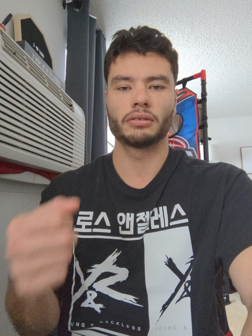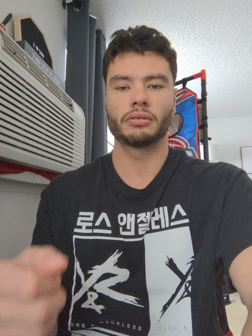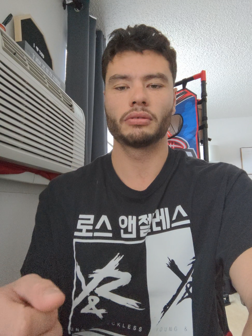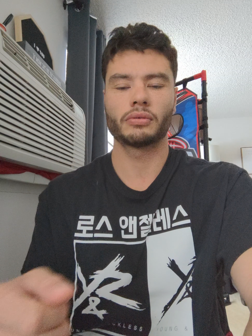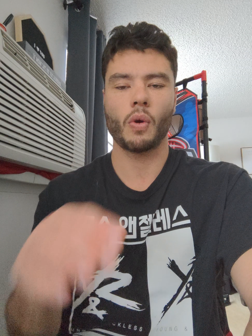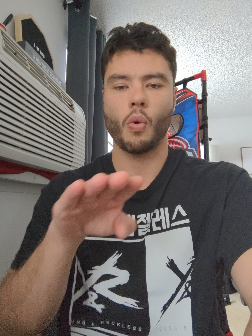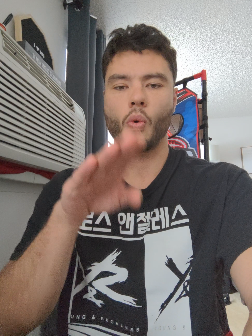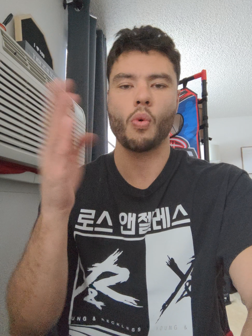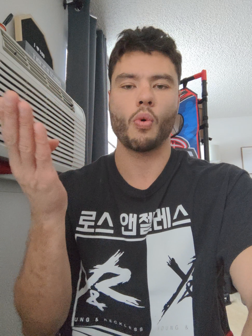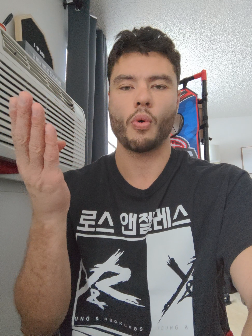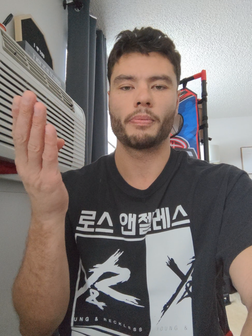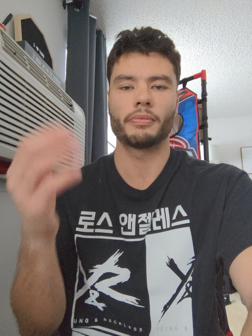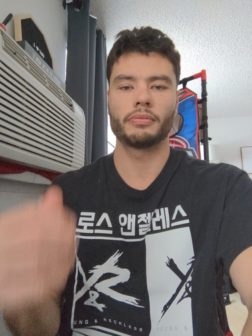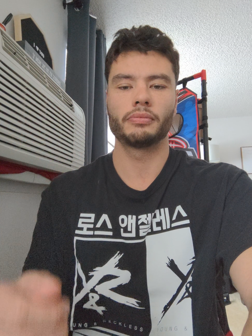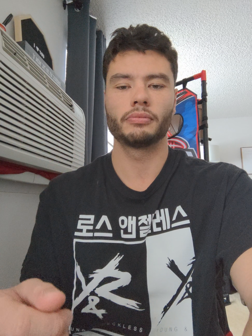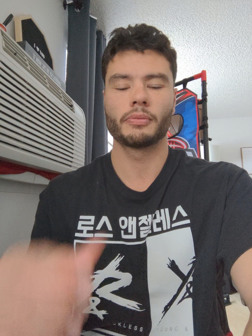open